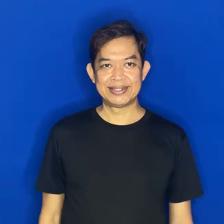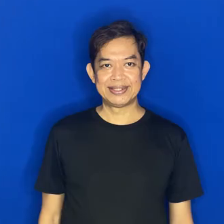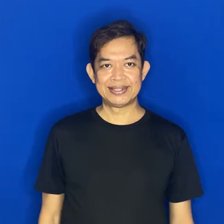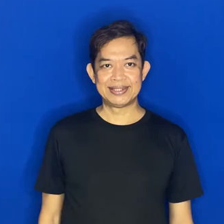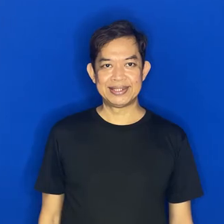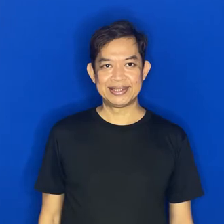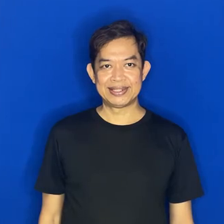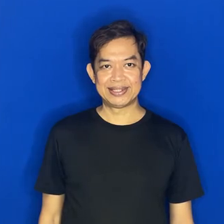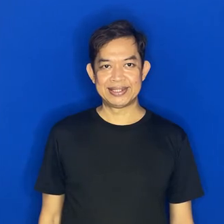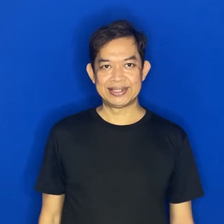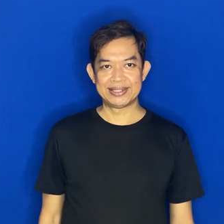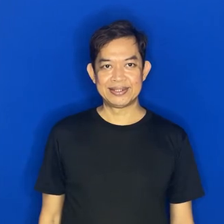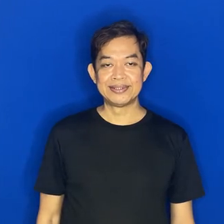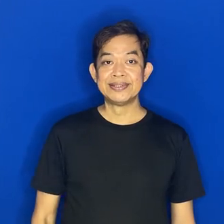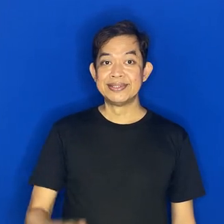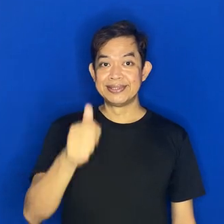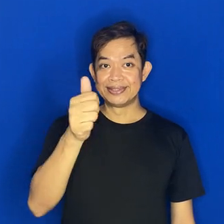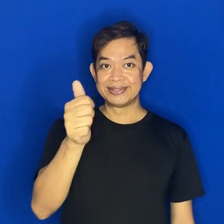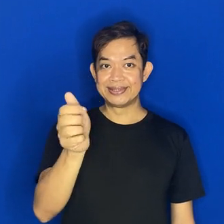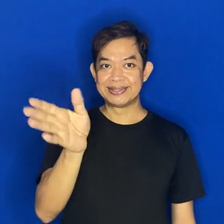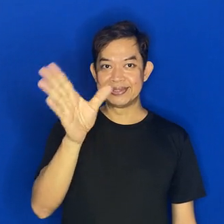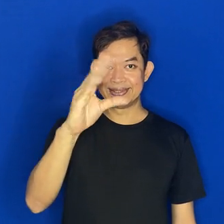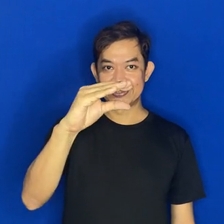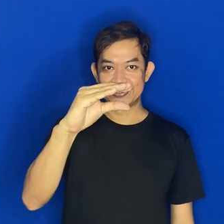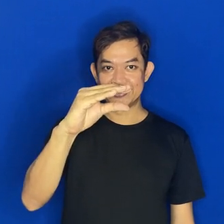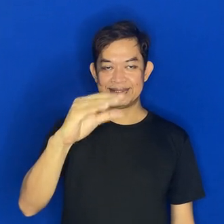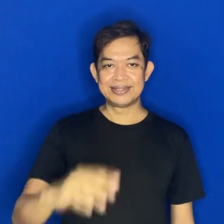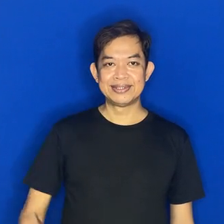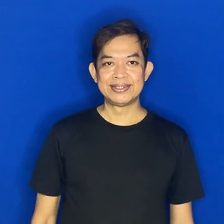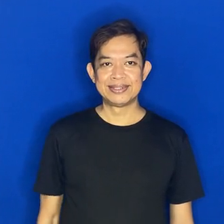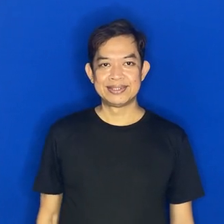good afternoon